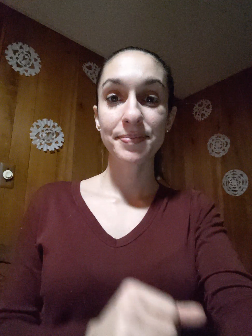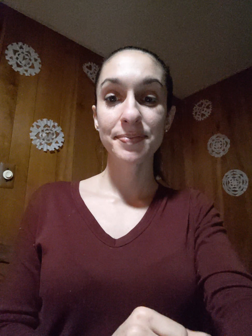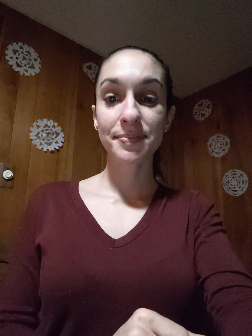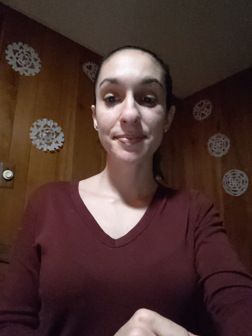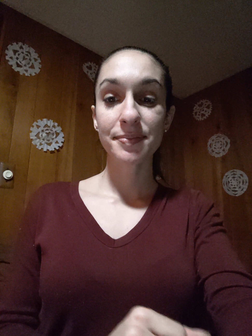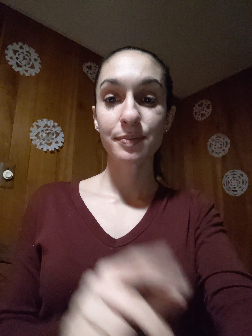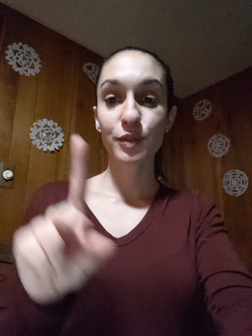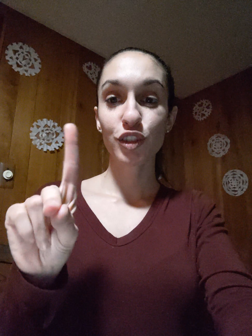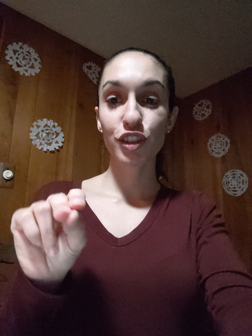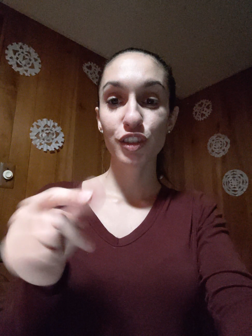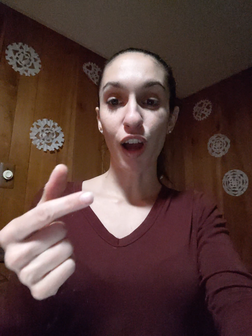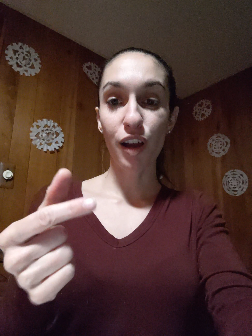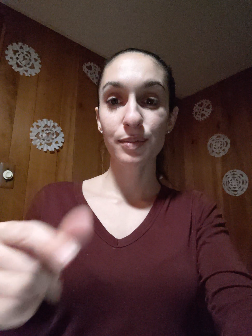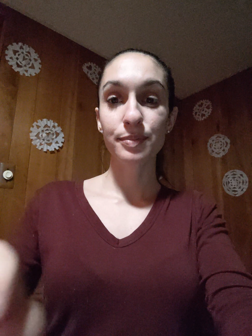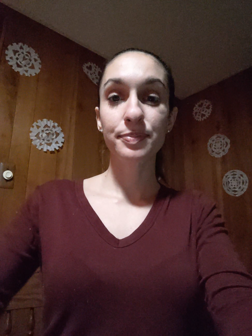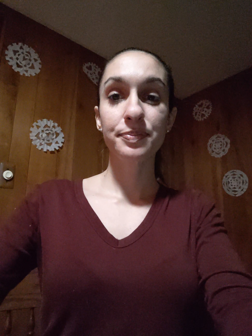dog